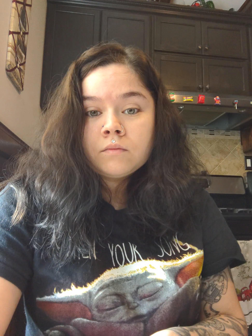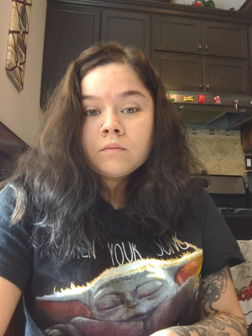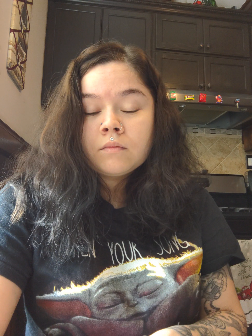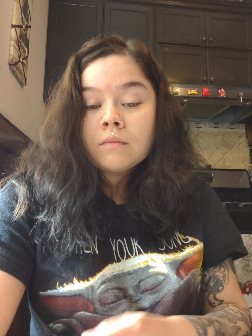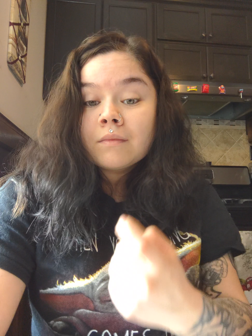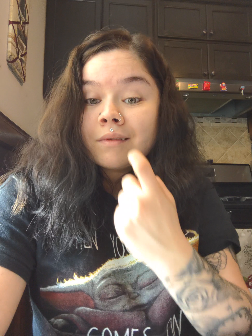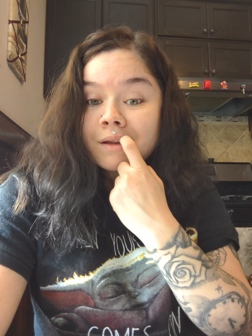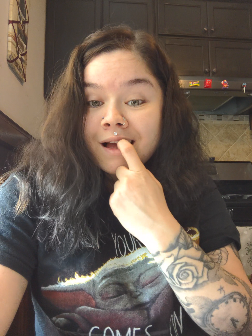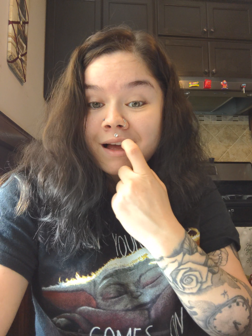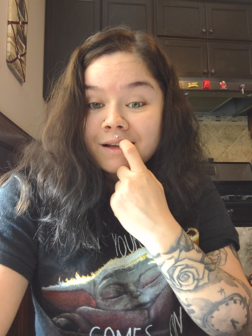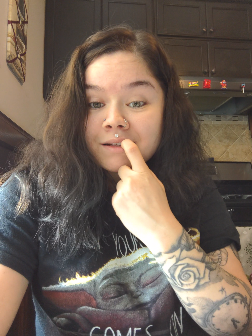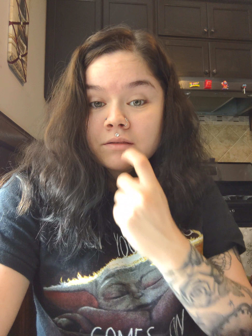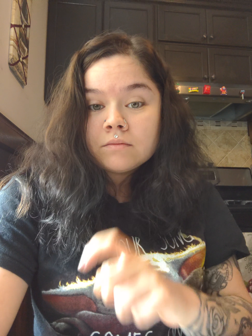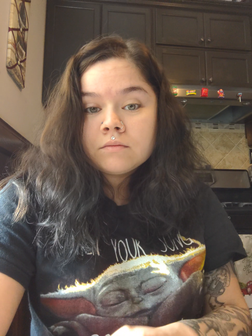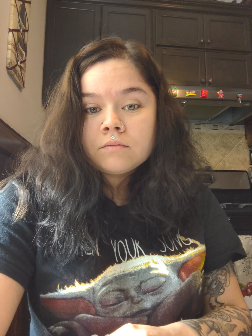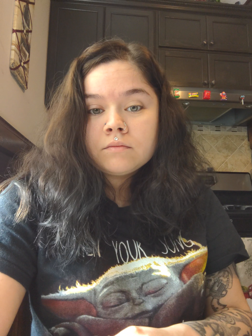window